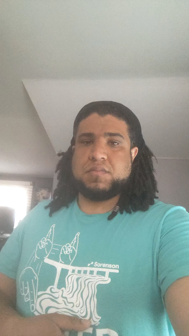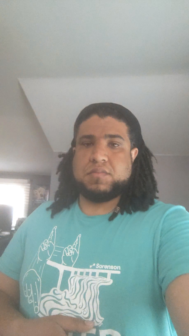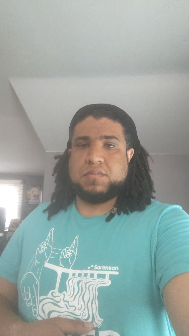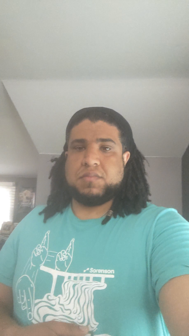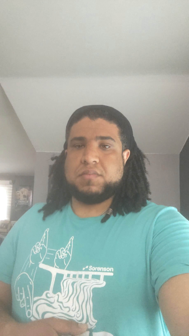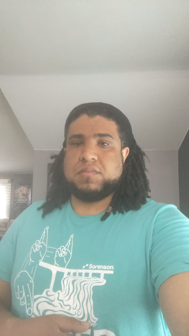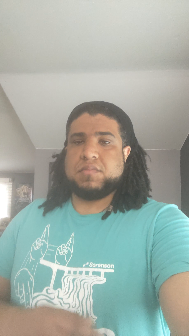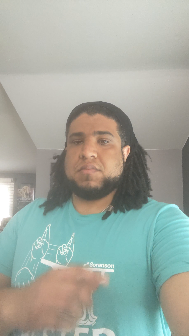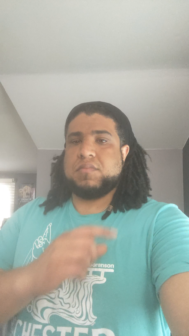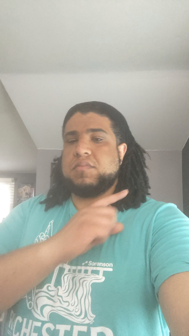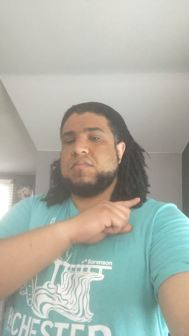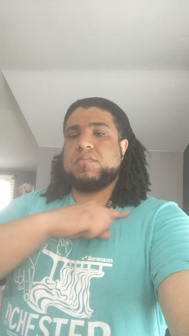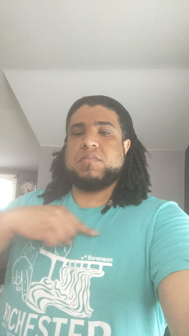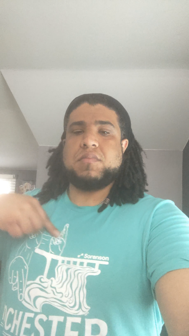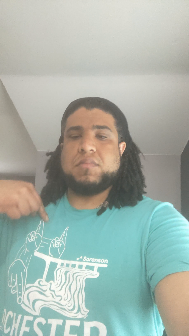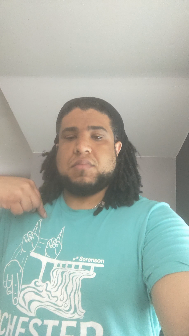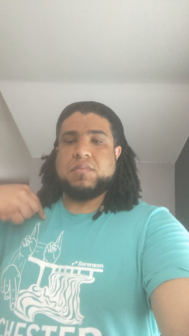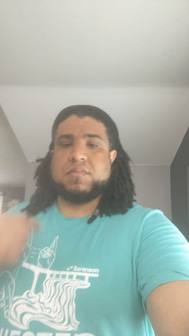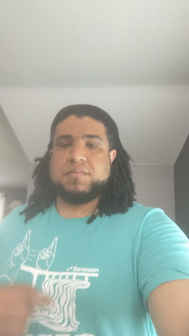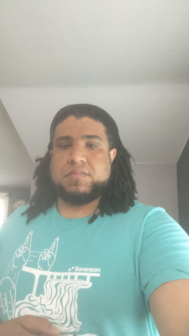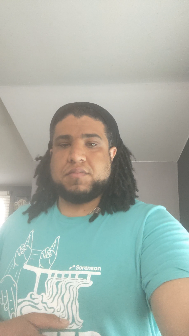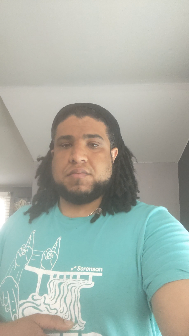necklace